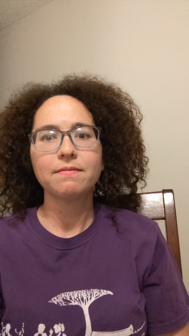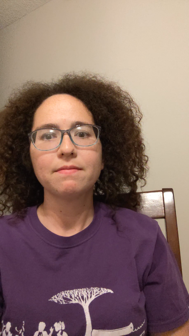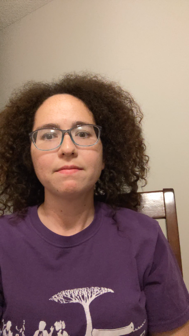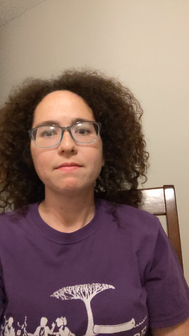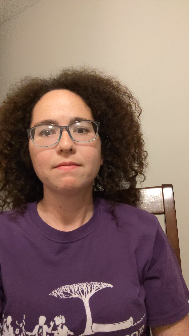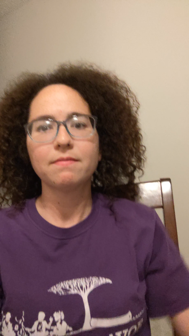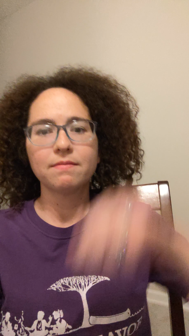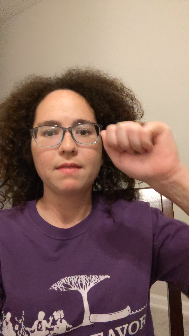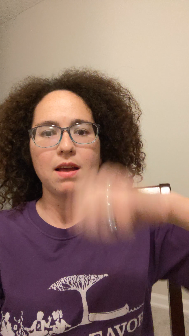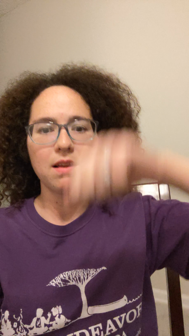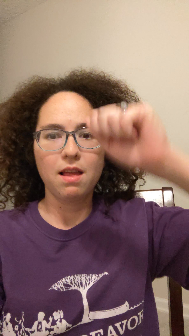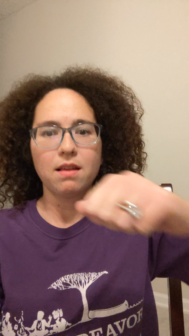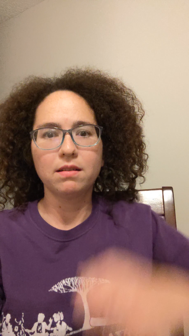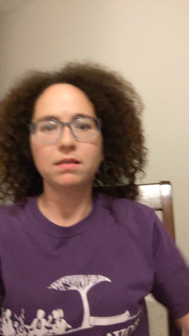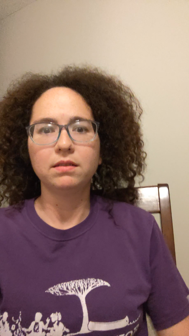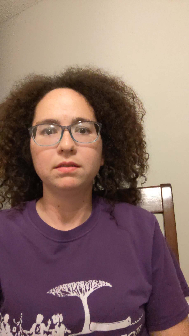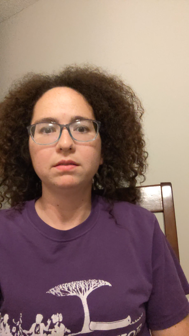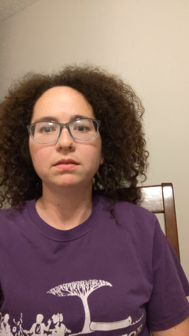rock